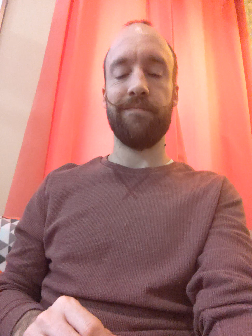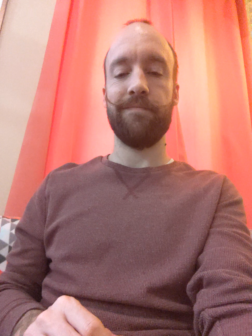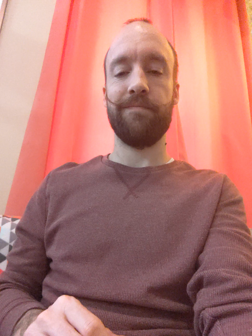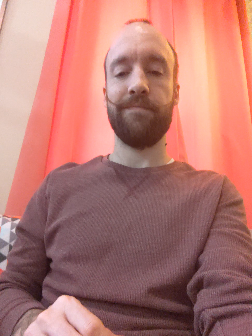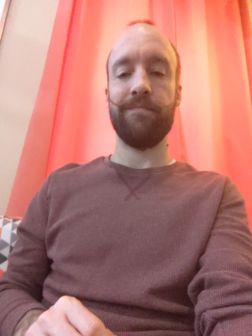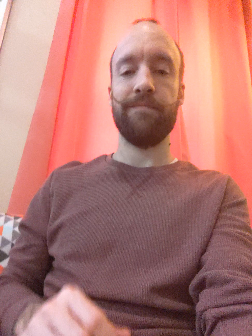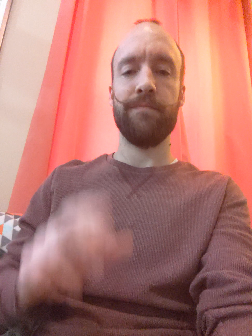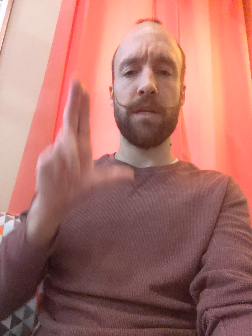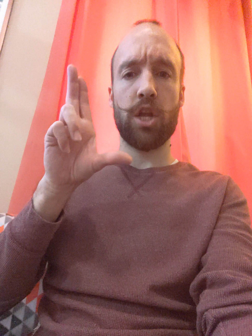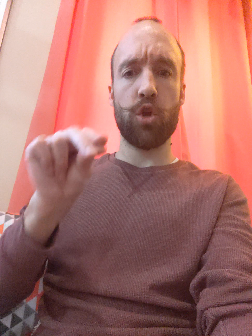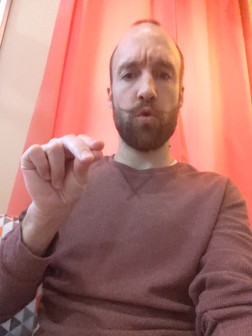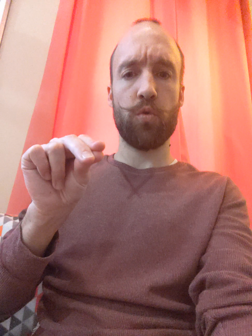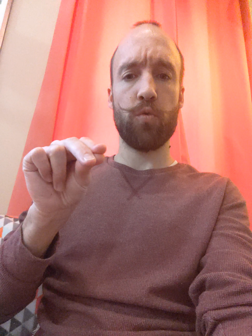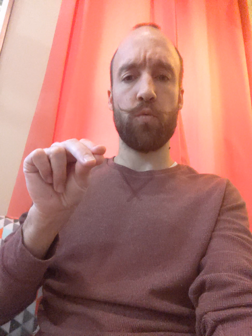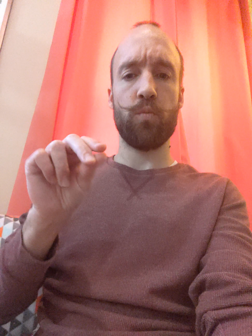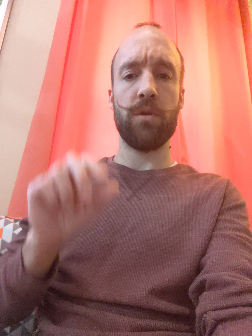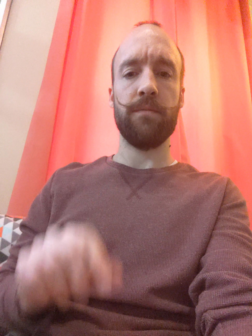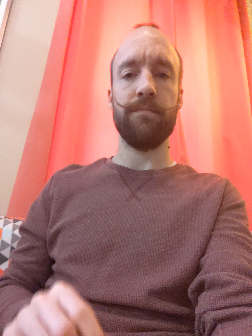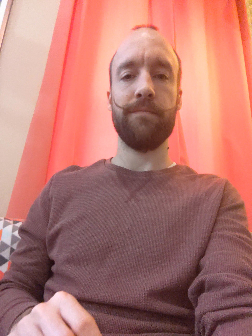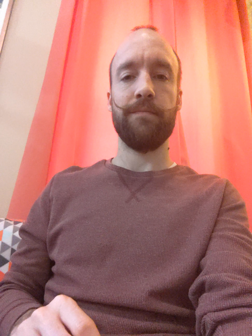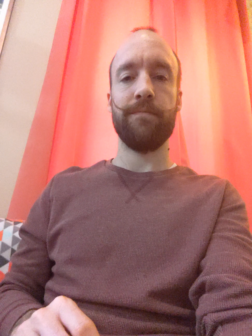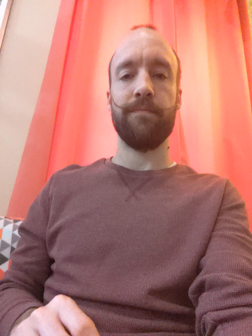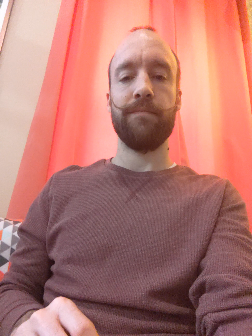no